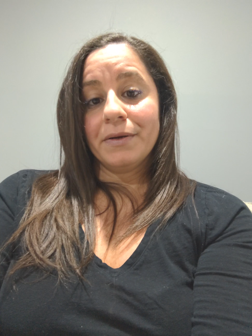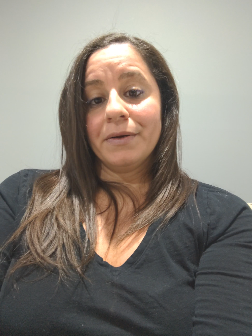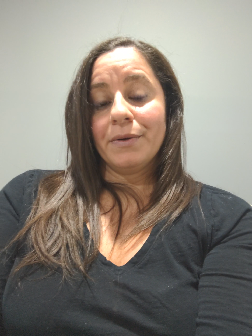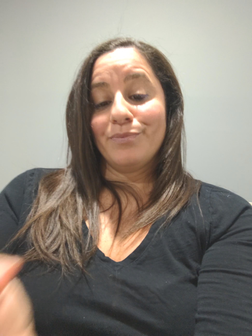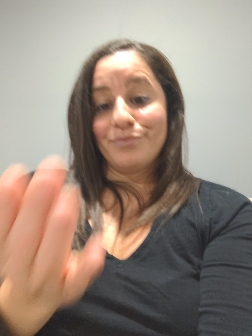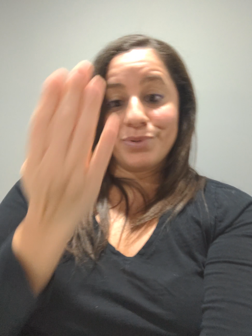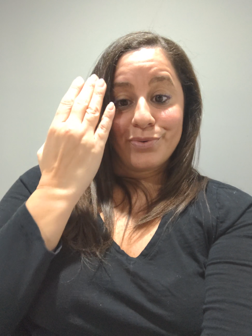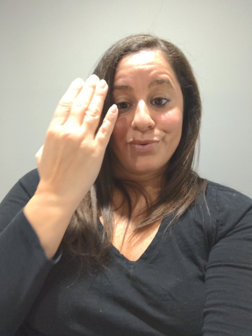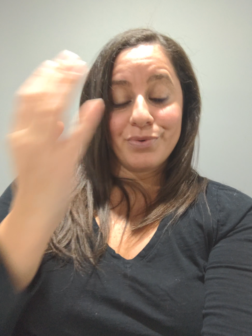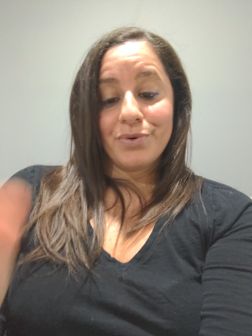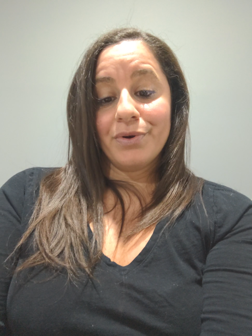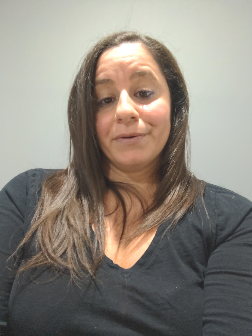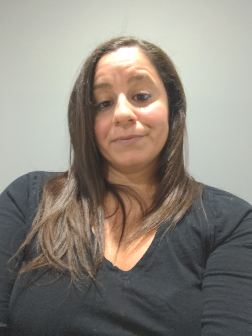morning